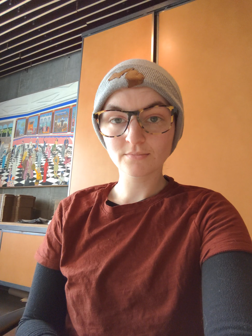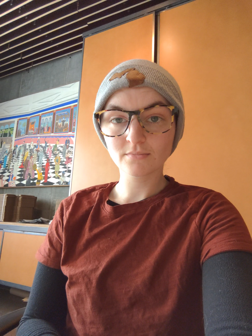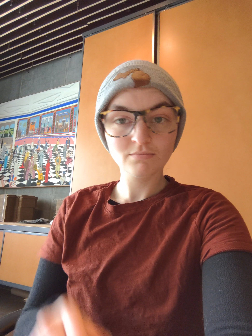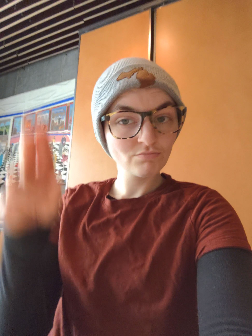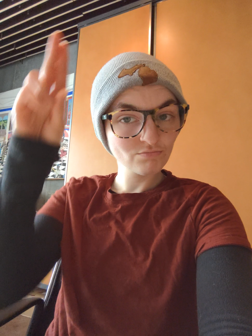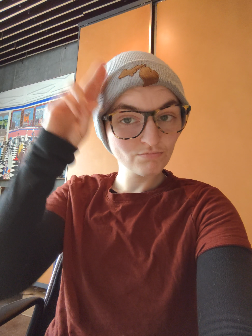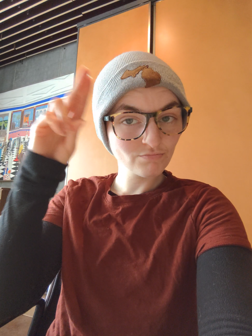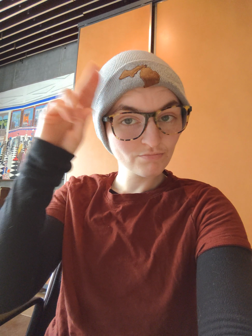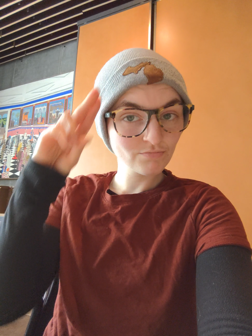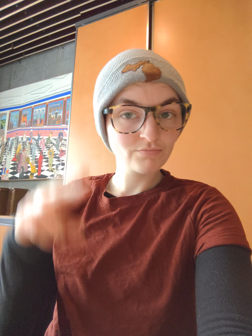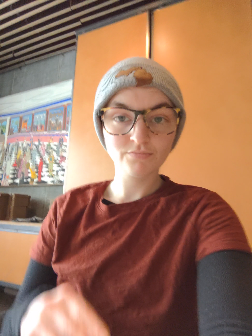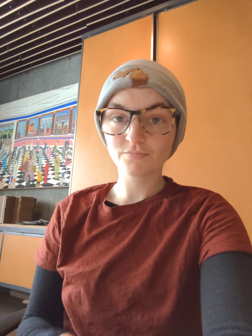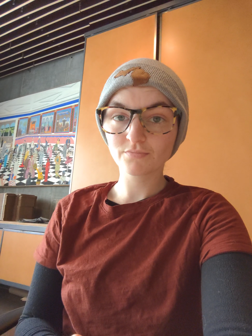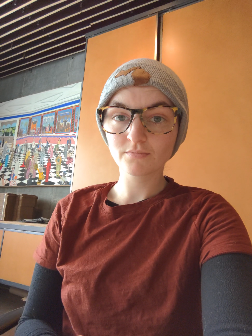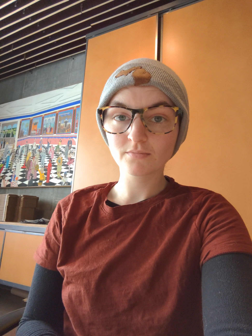uncle